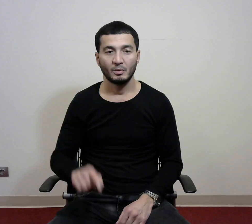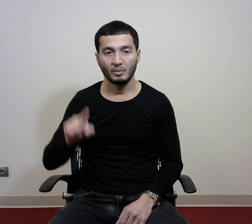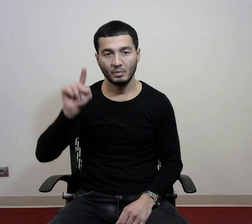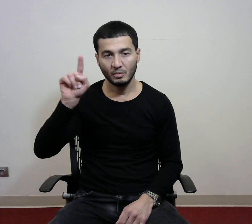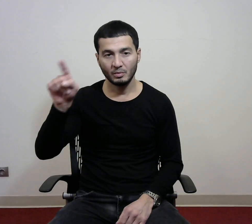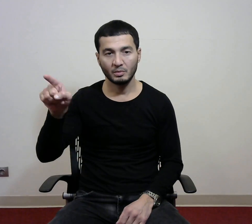O